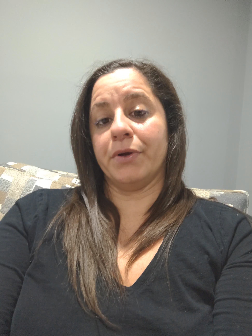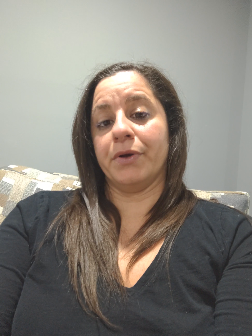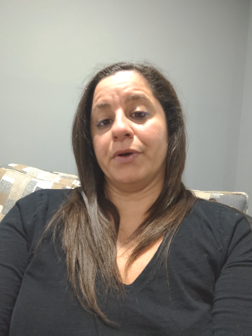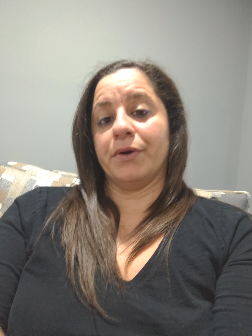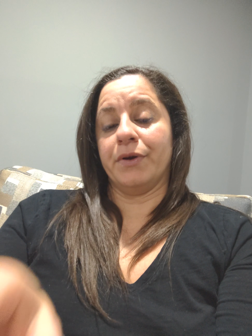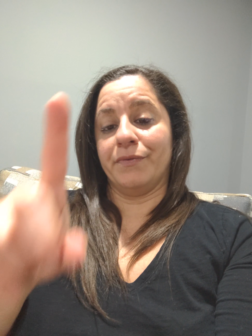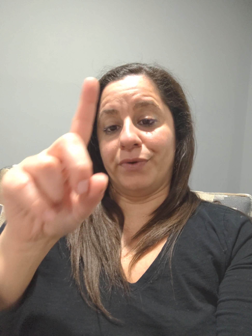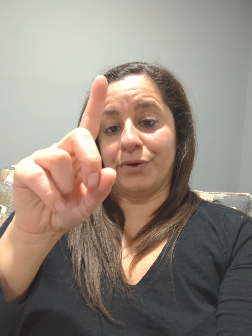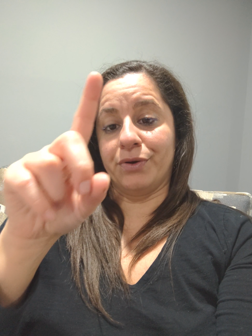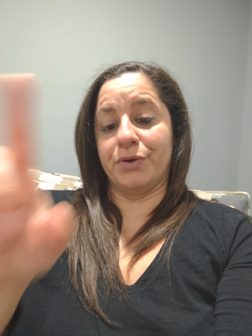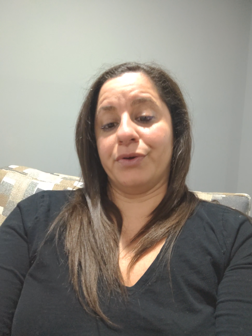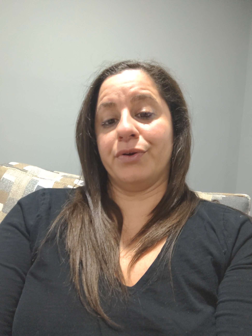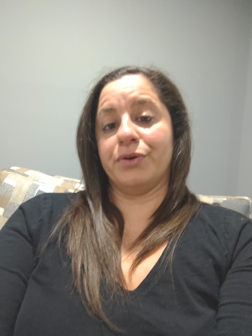finger